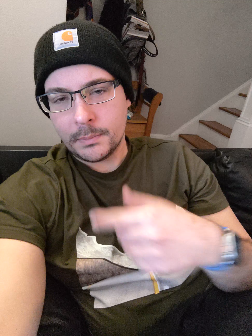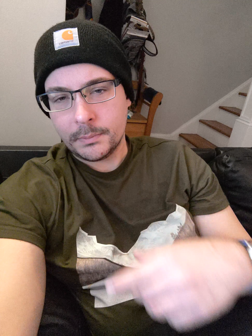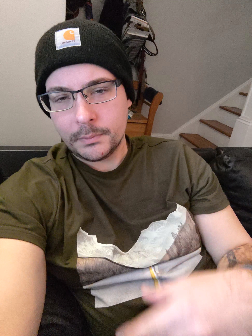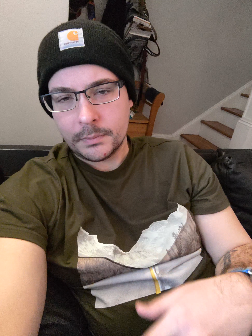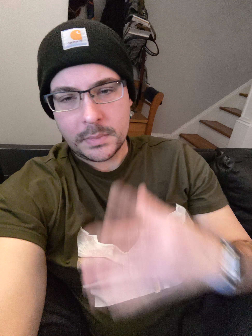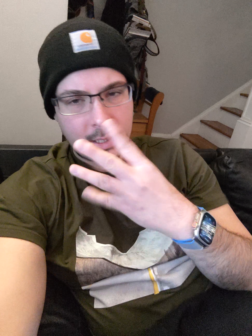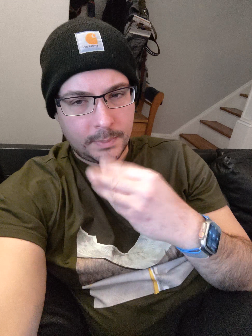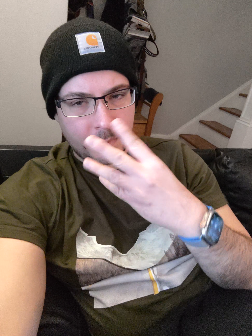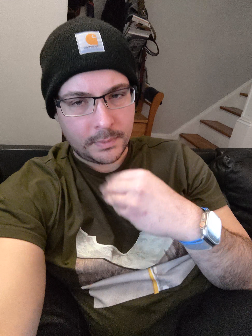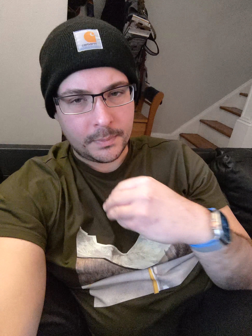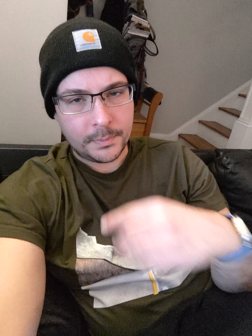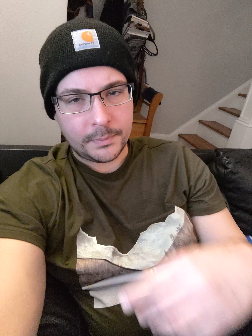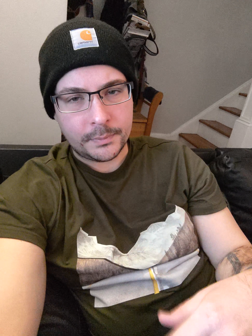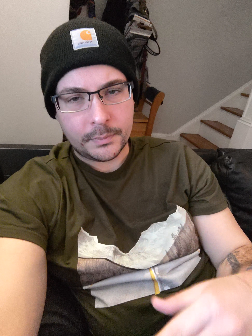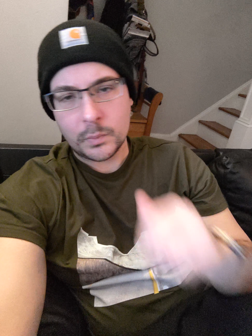sleepy